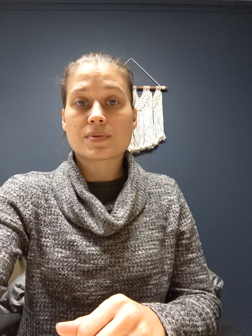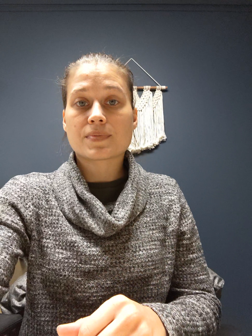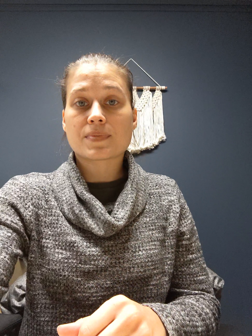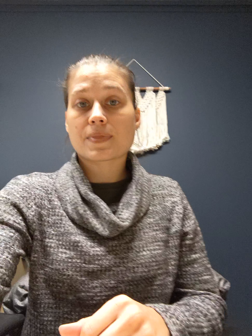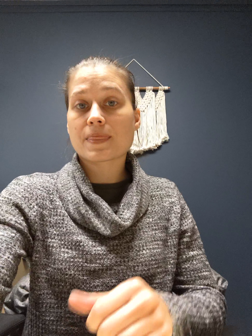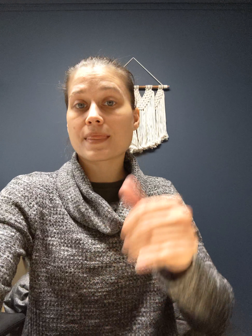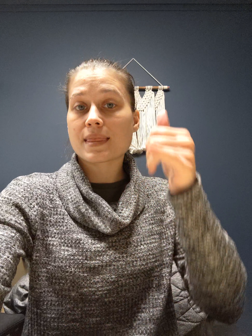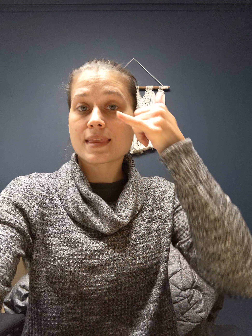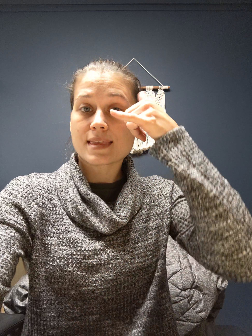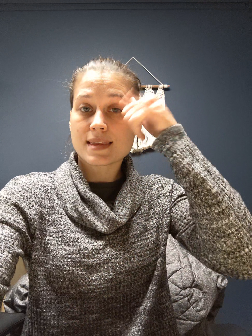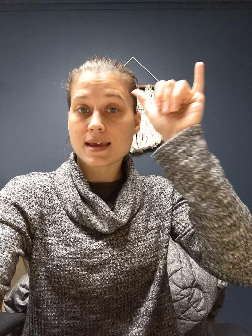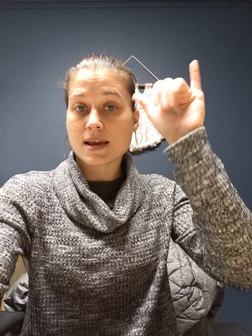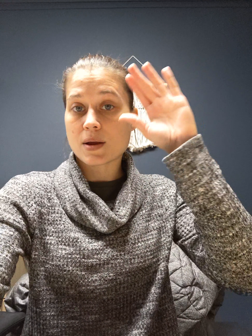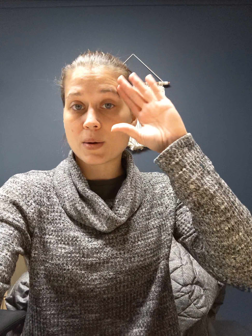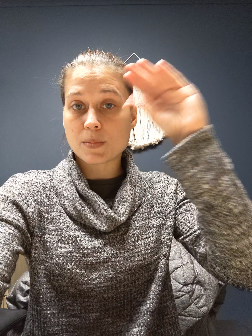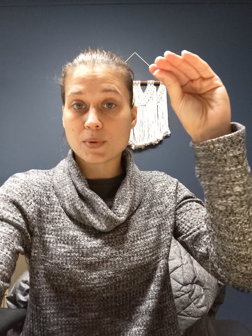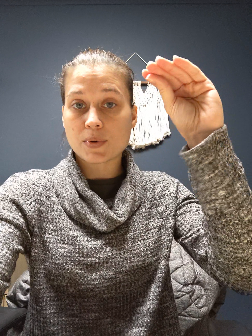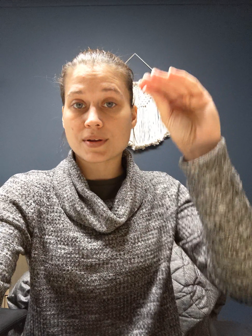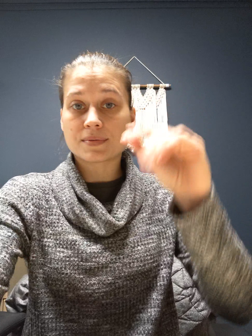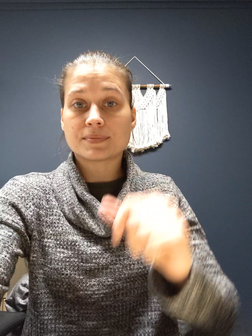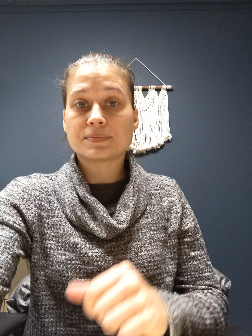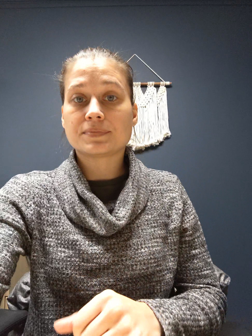cowboy